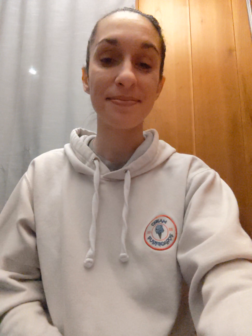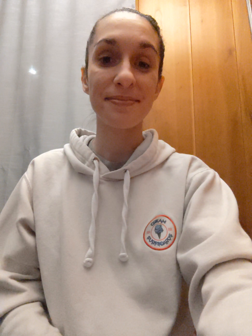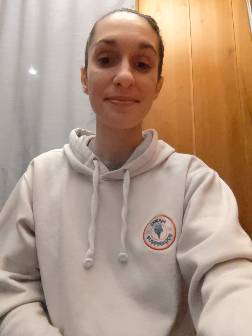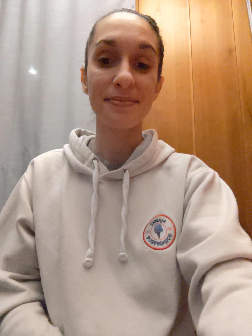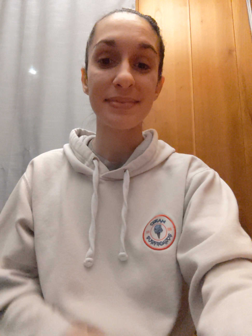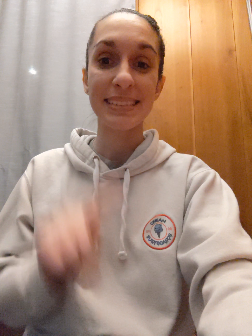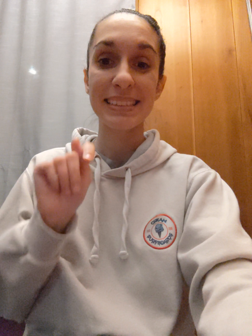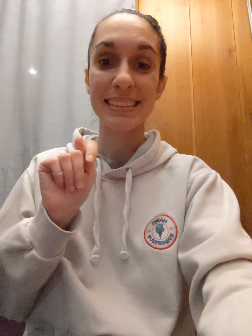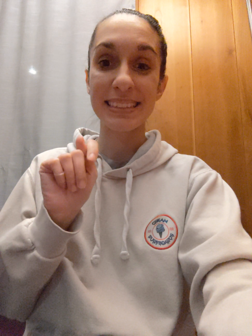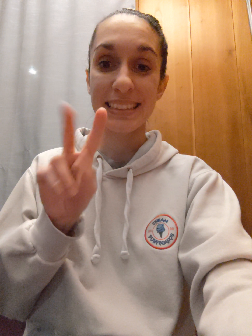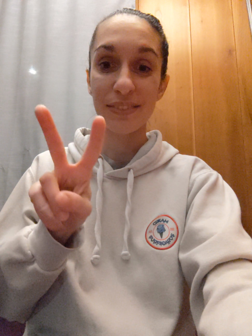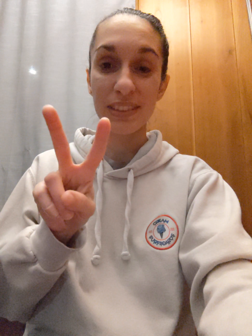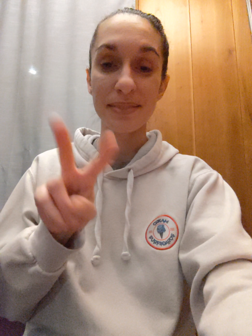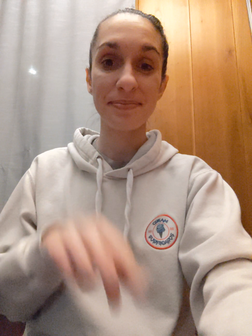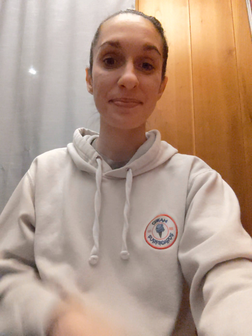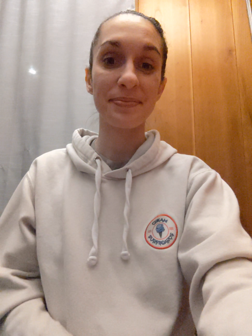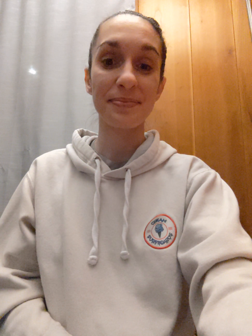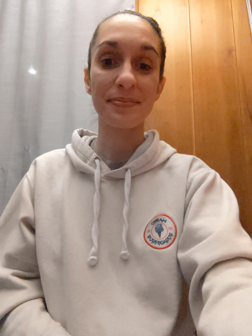TV